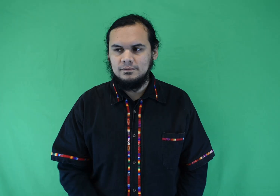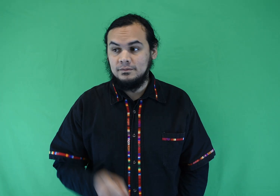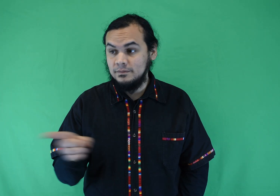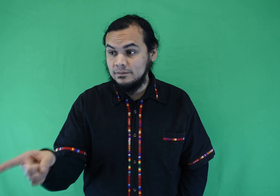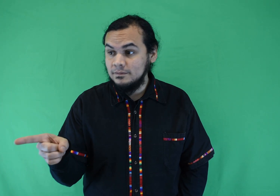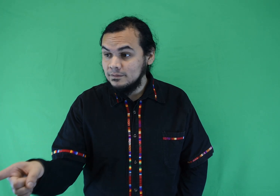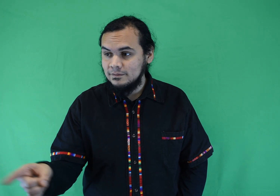ahí